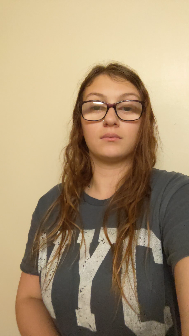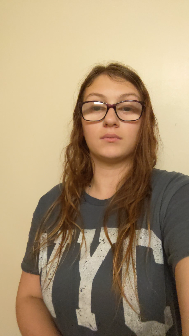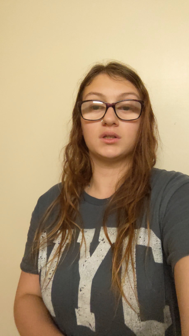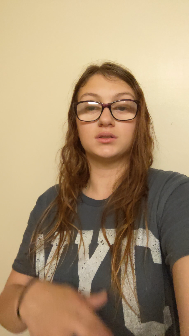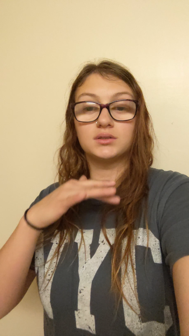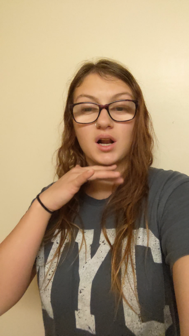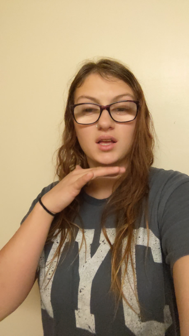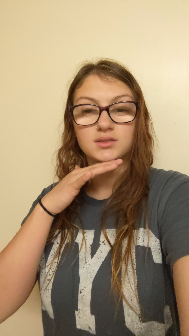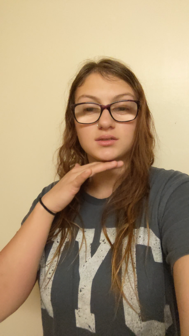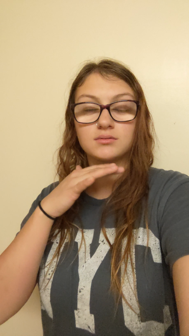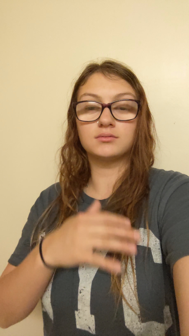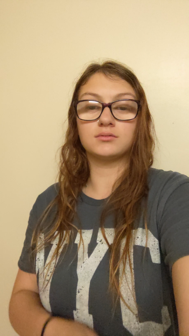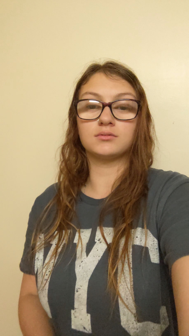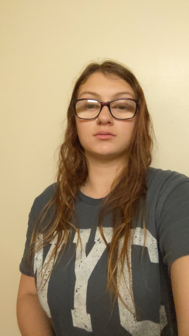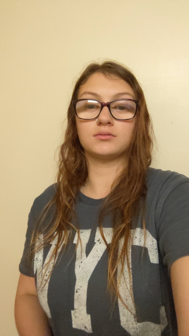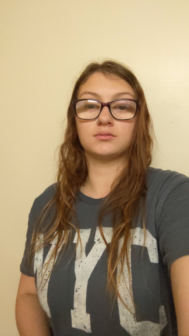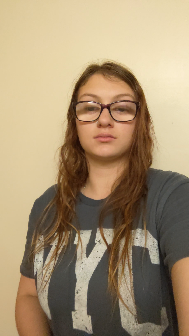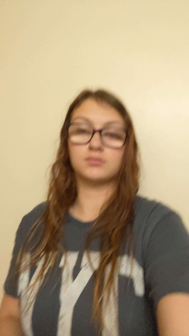naughty